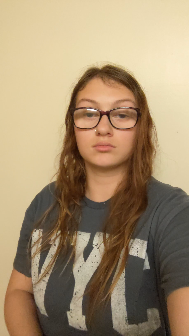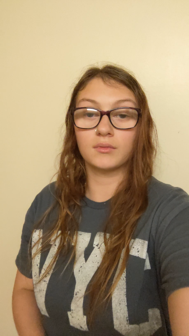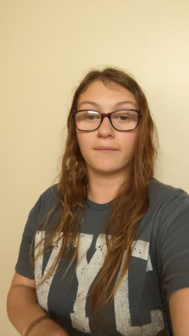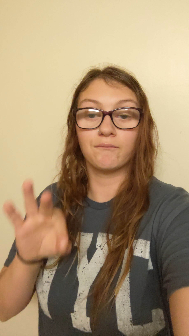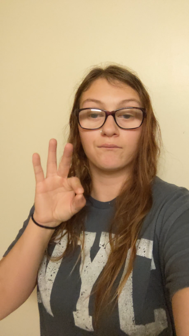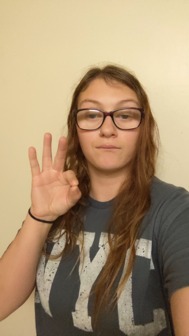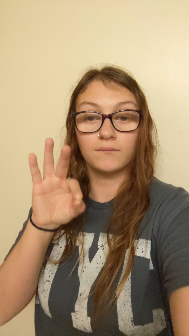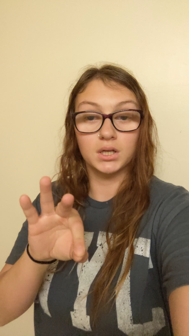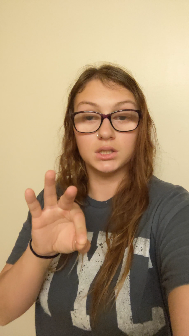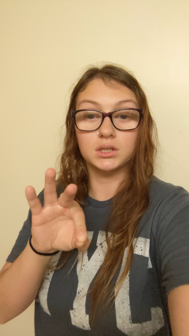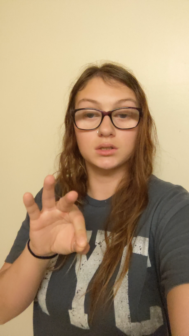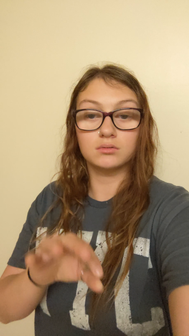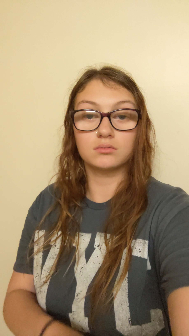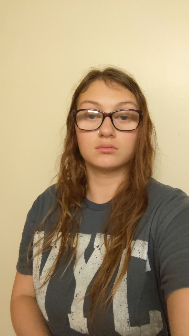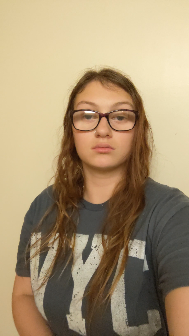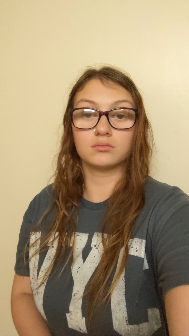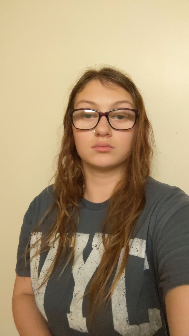fit